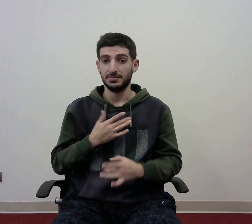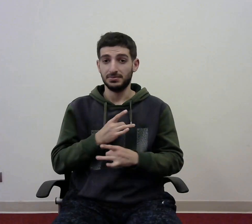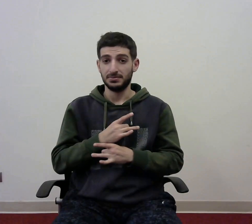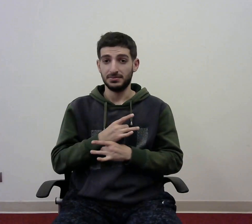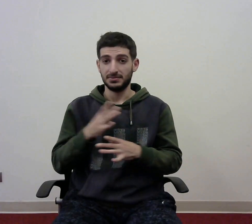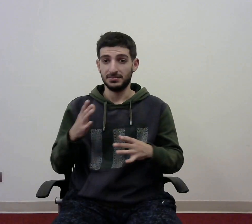bayram